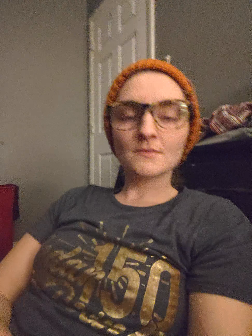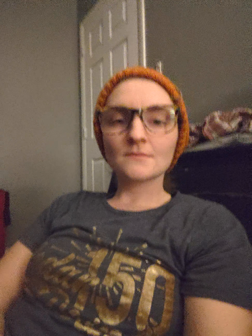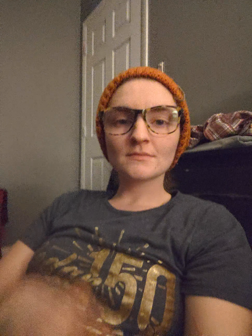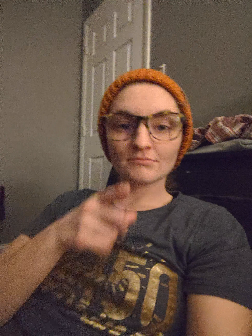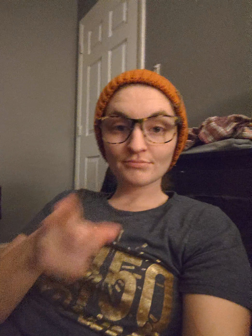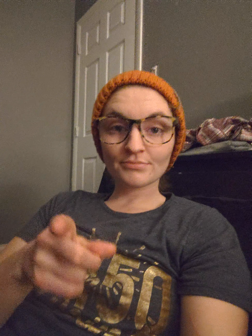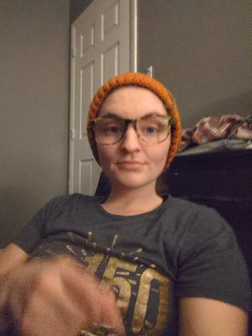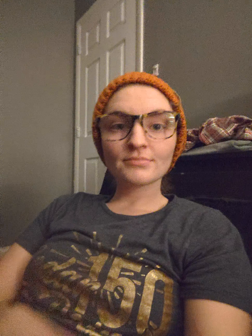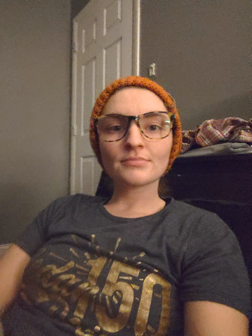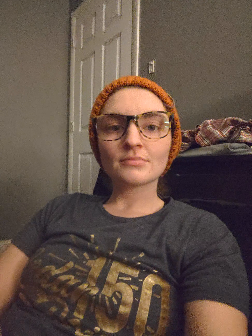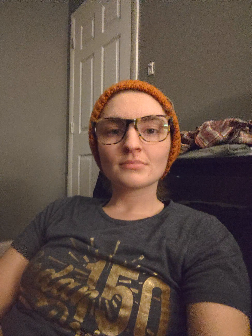there